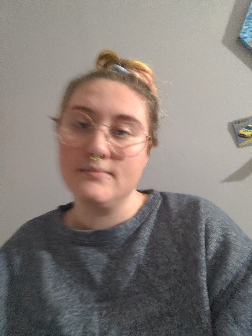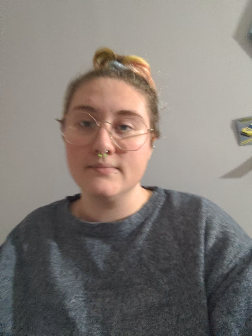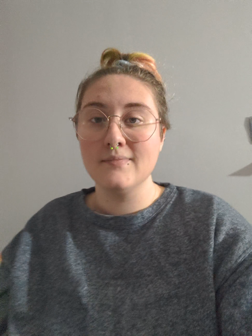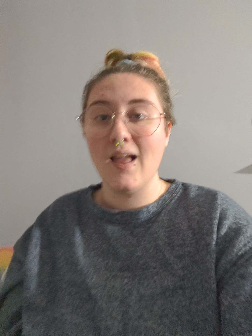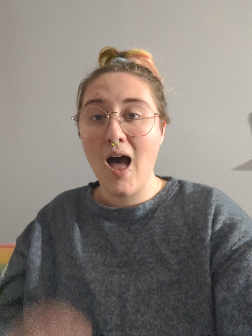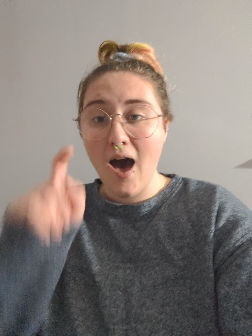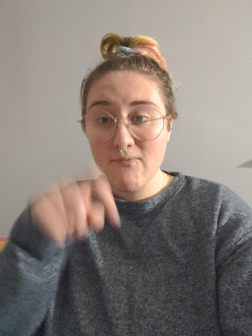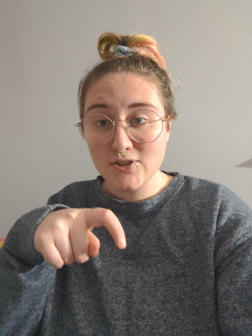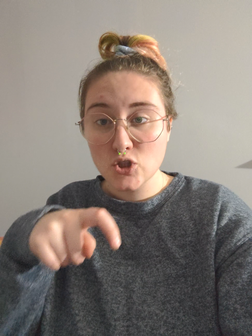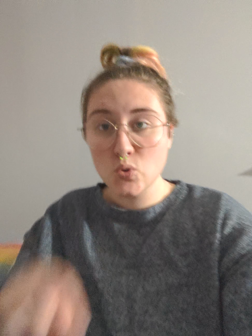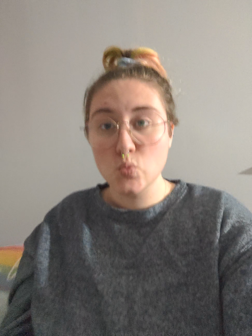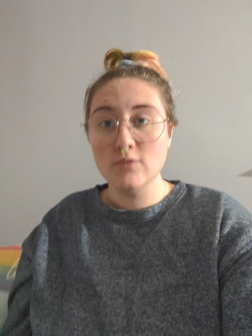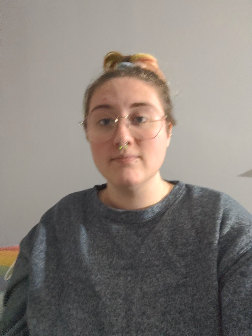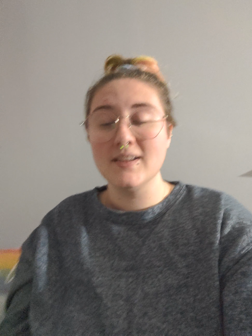have to